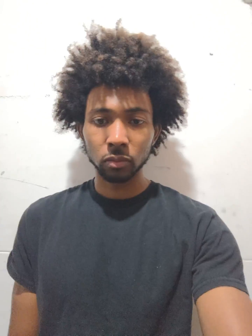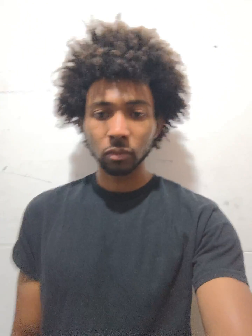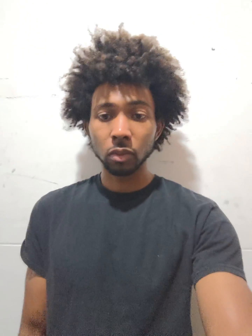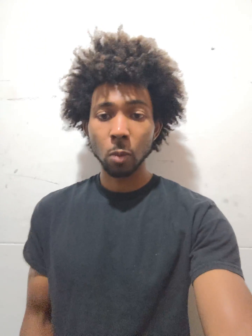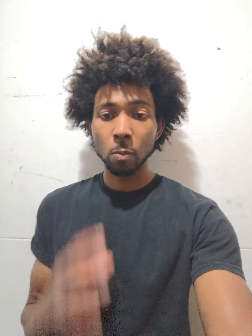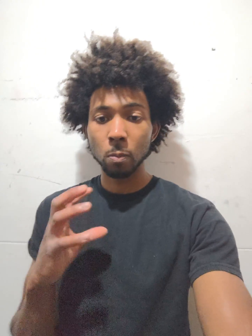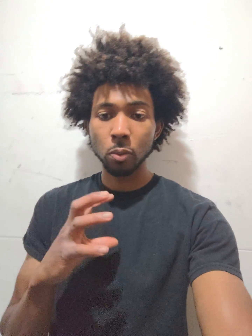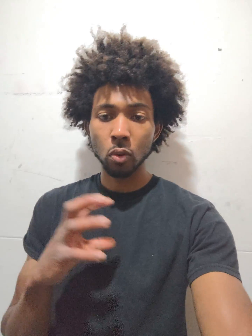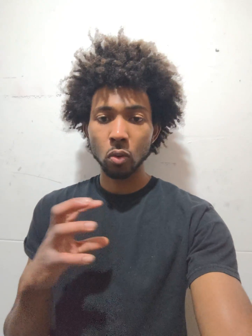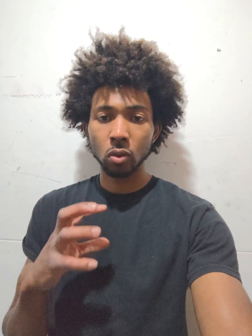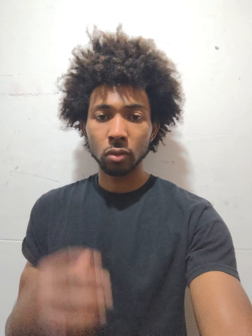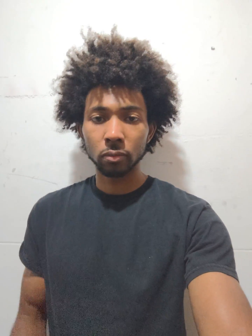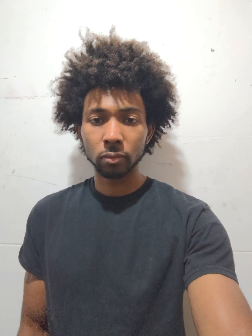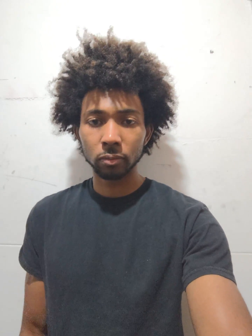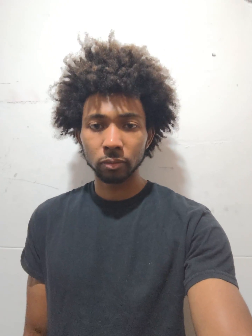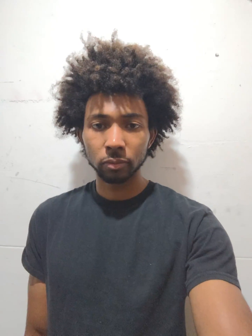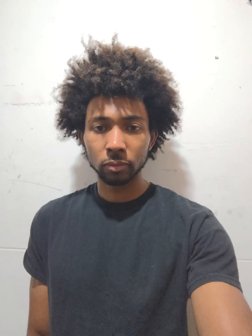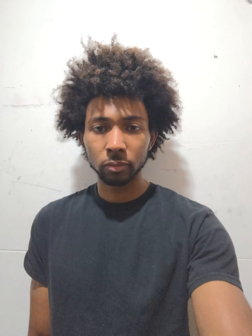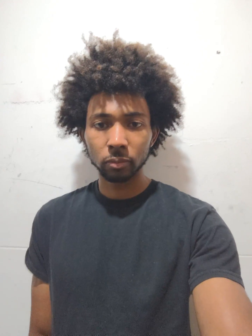ball